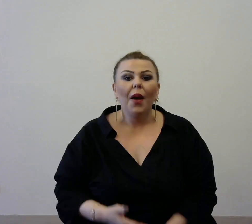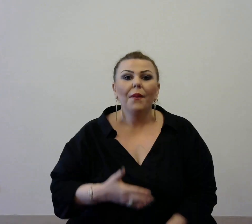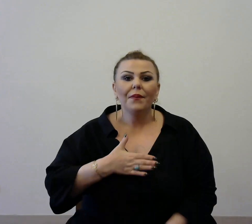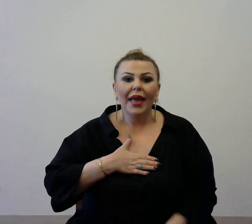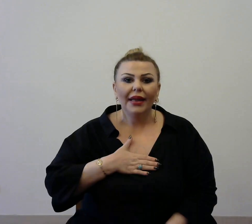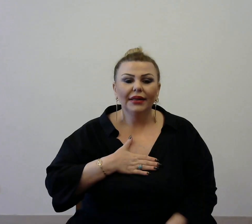mən